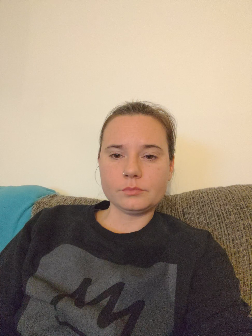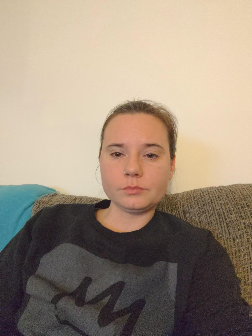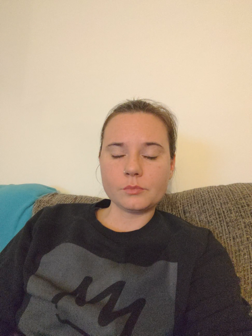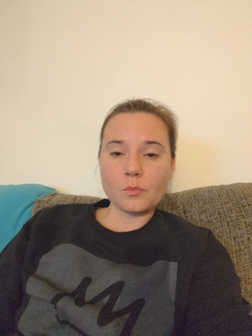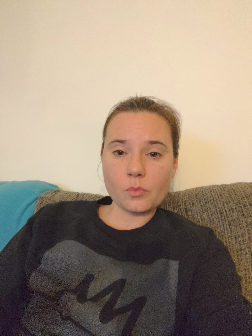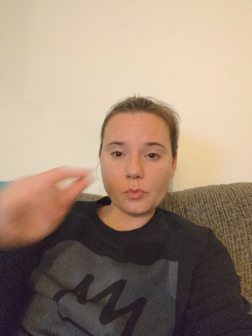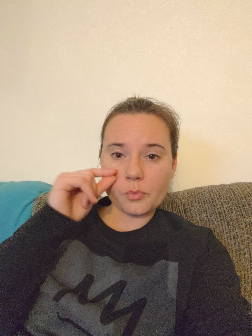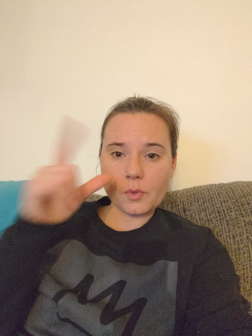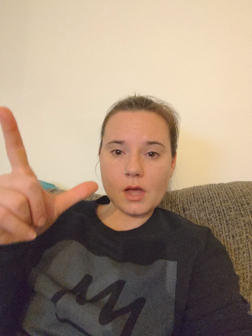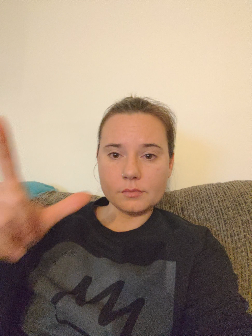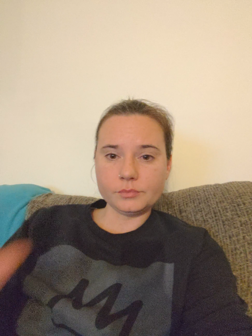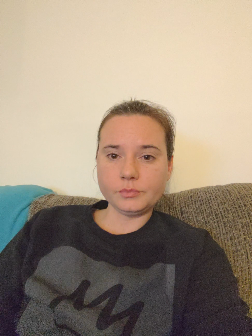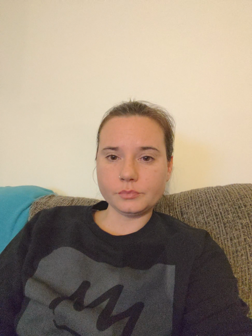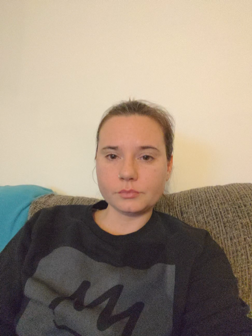wake